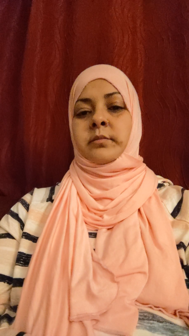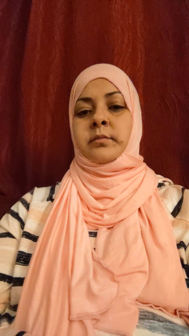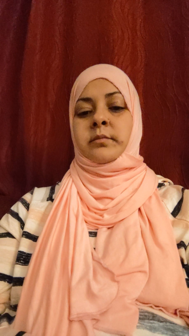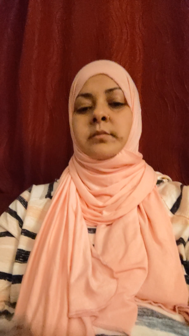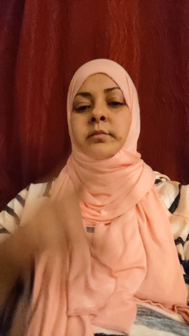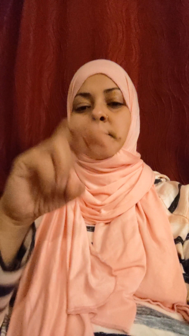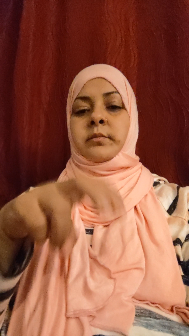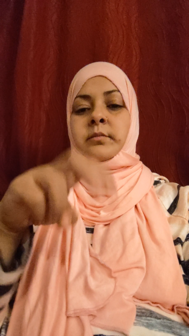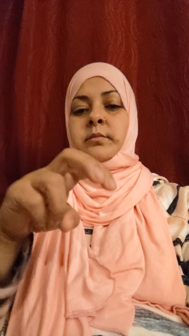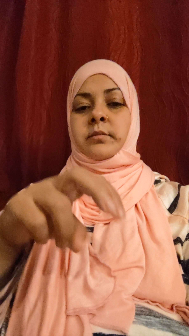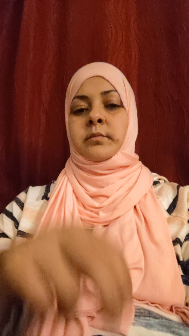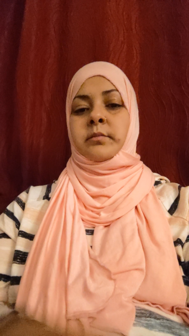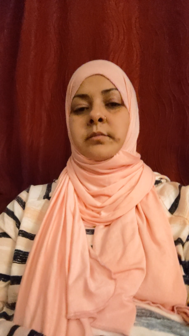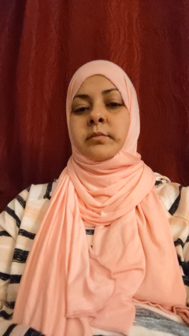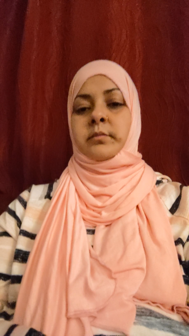potato